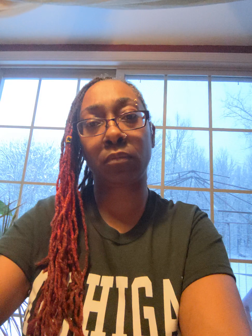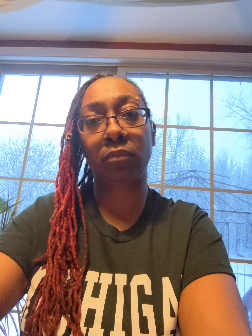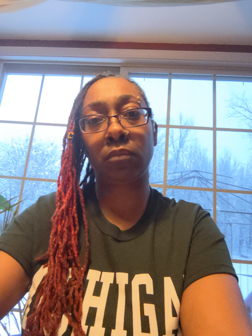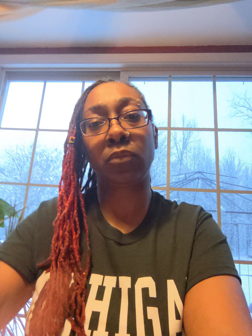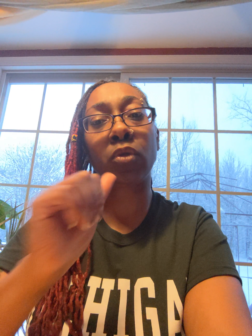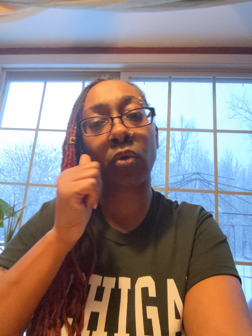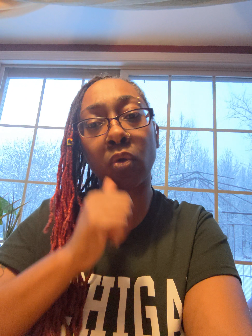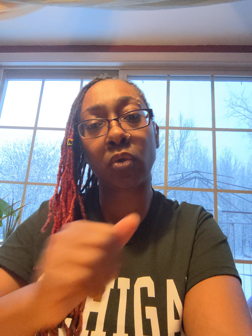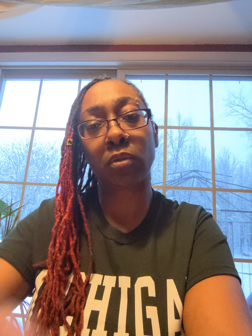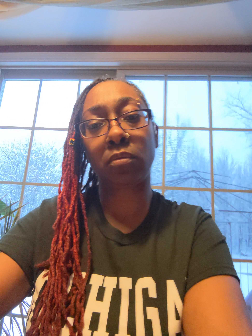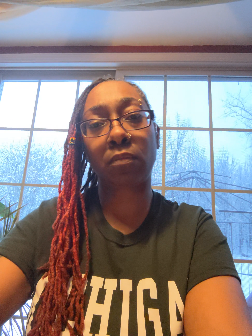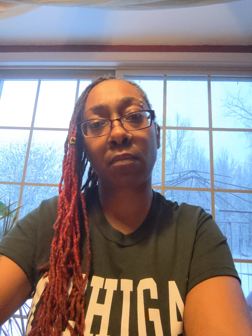girl